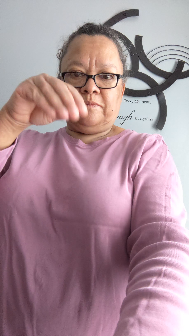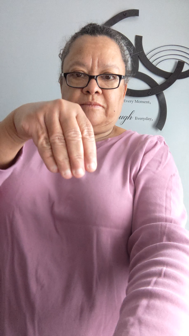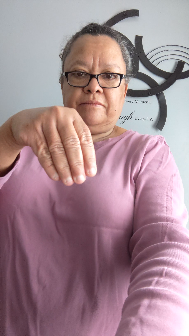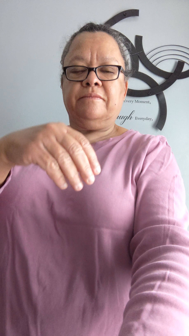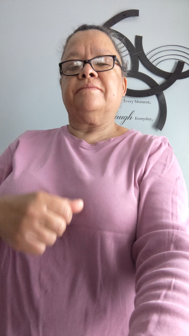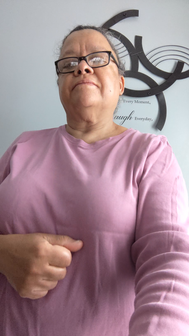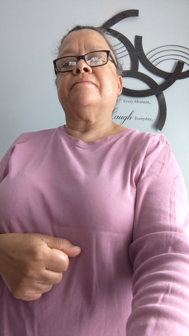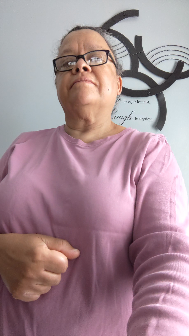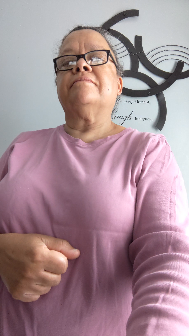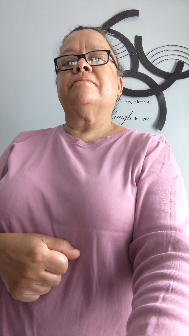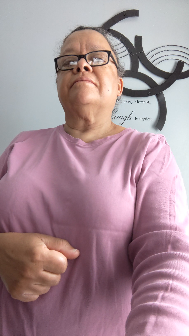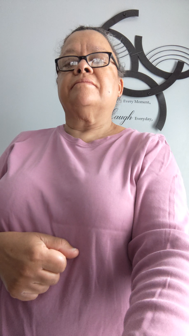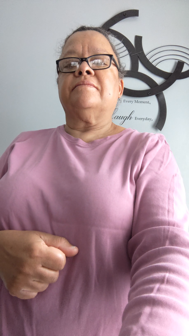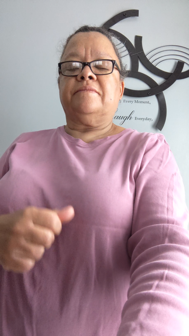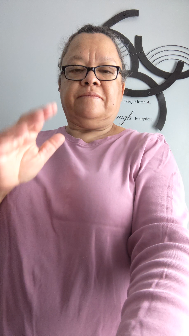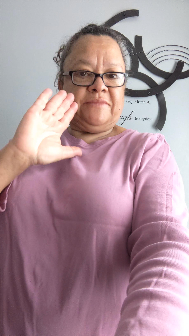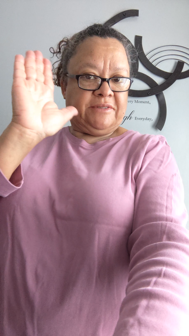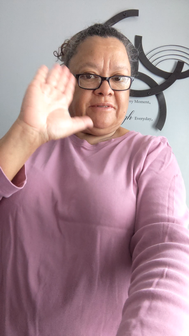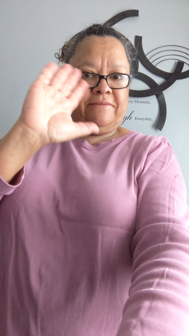hi